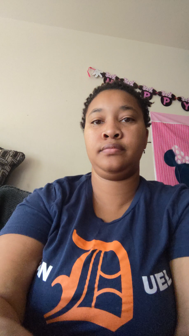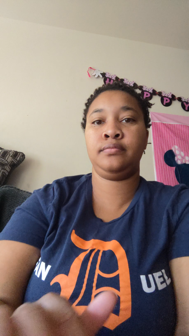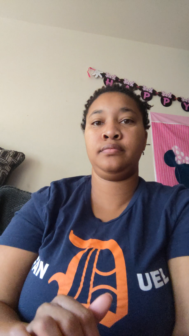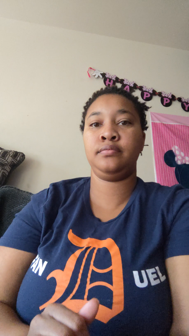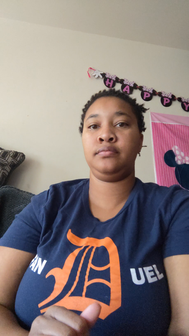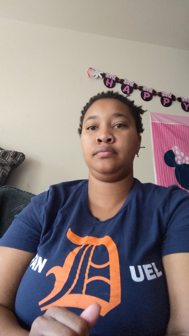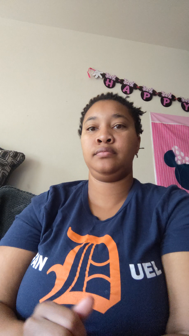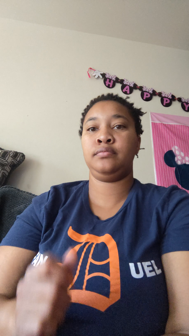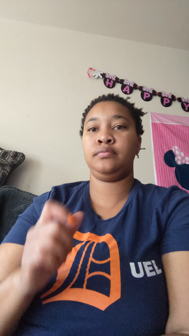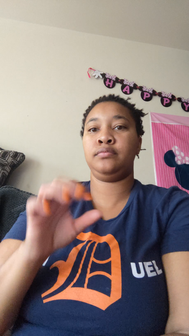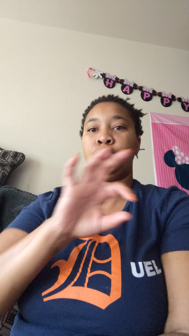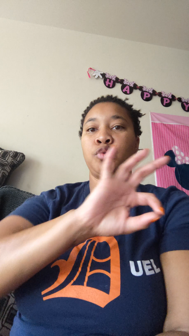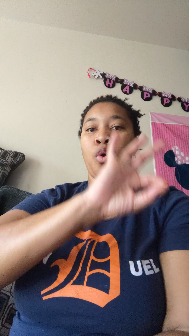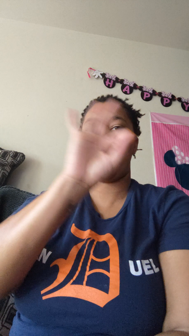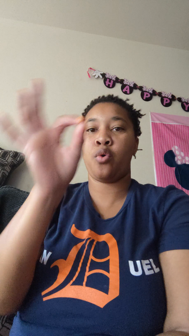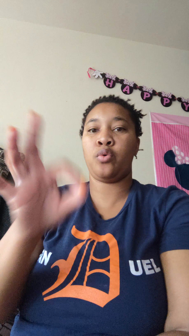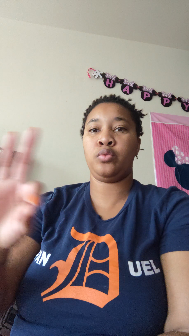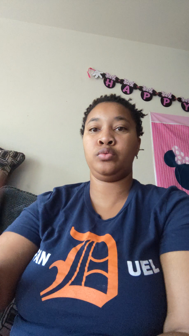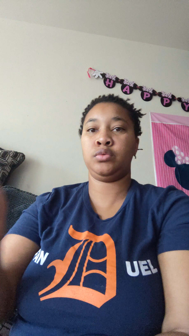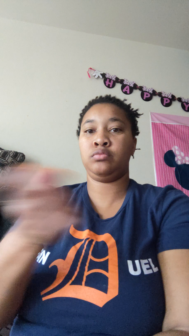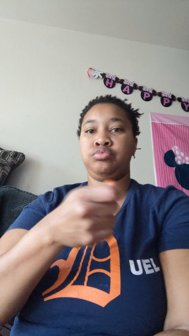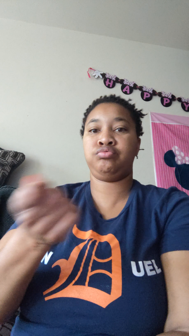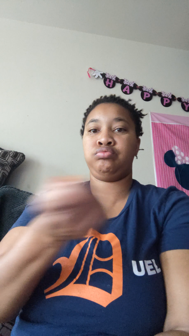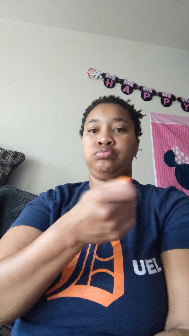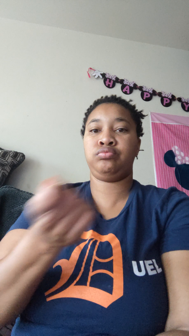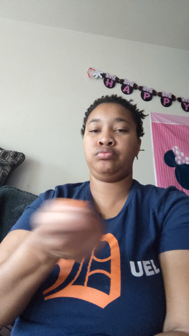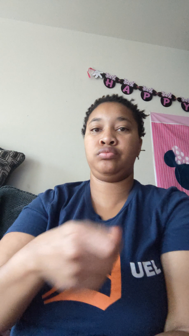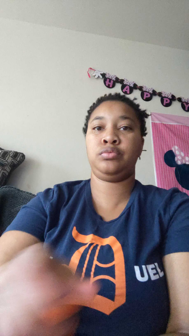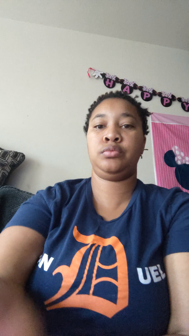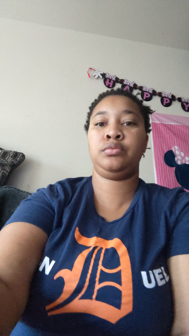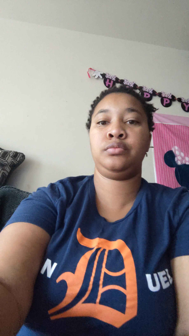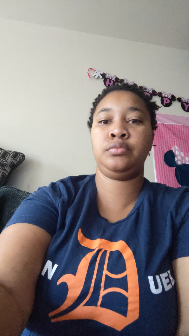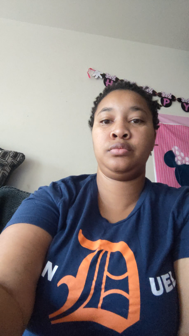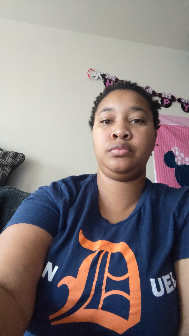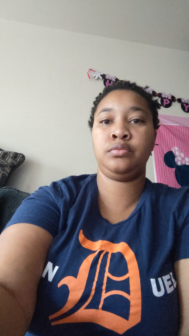hose